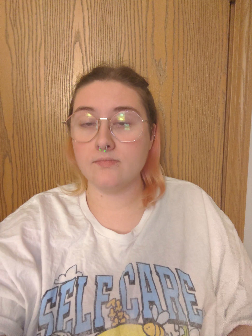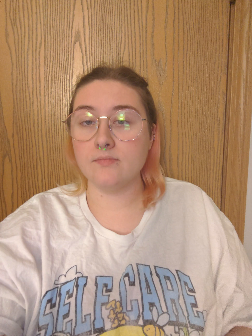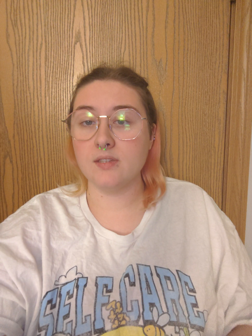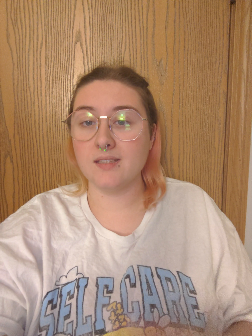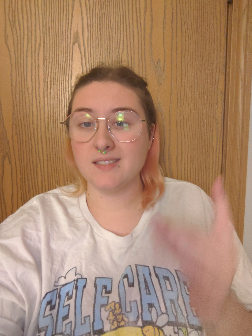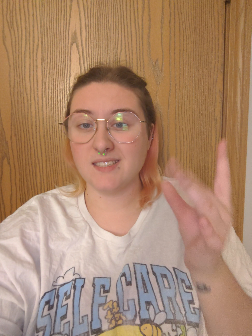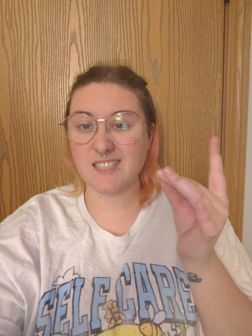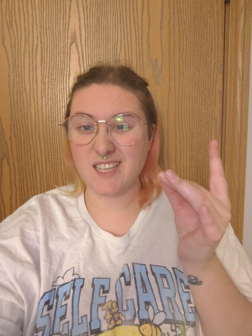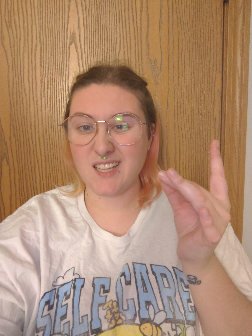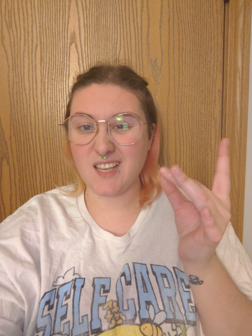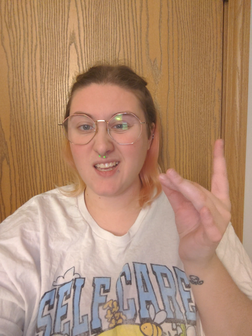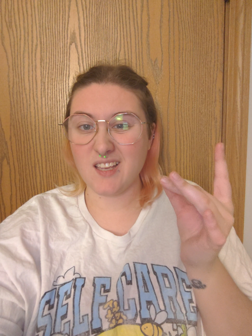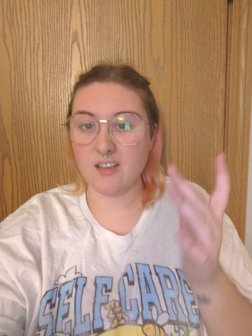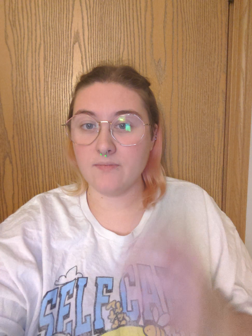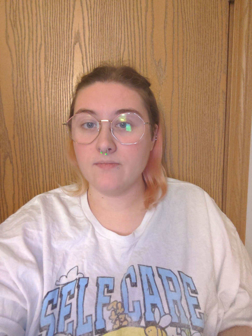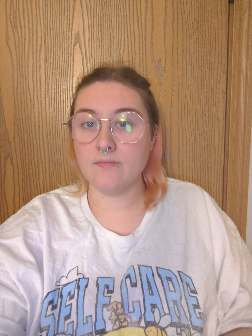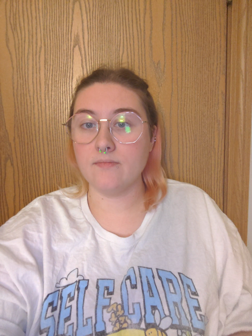sticky